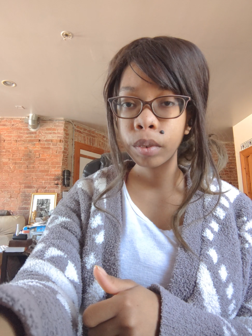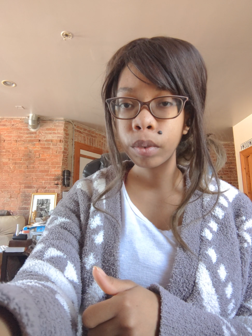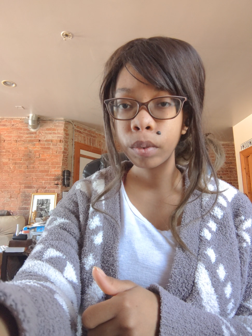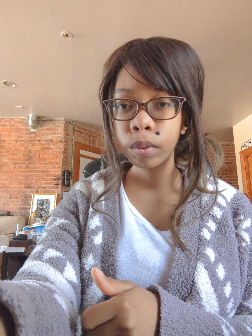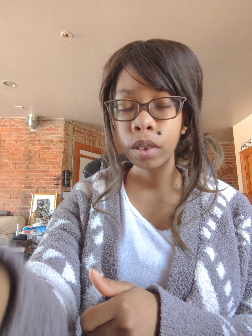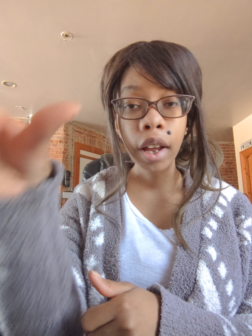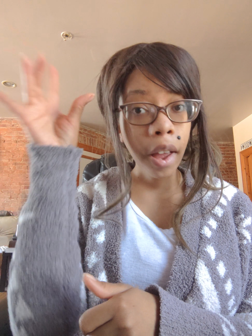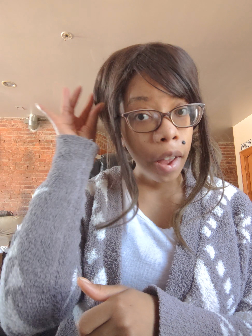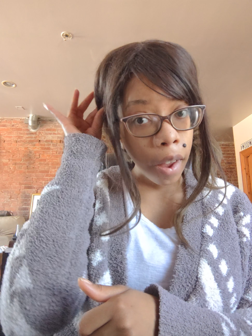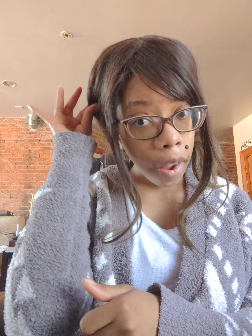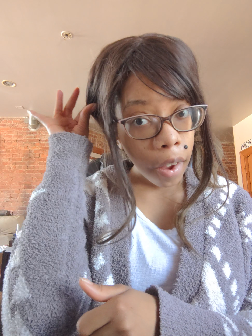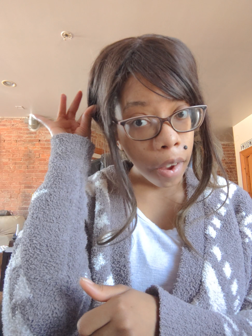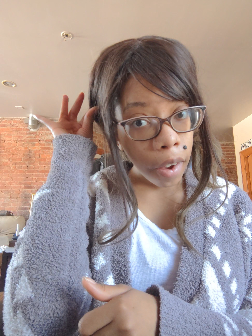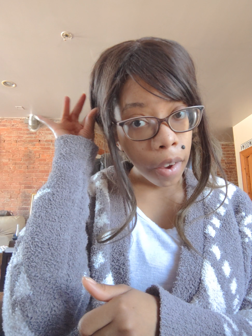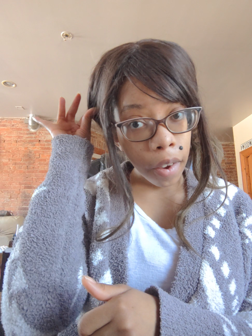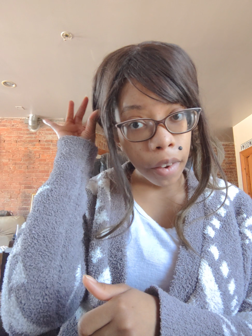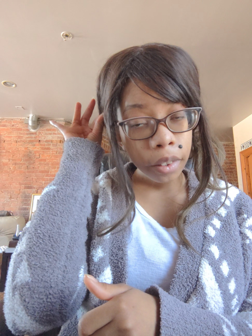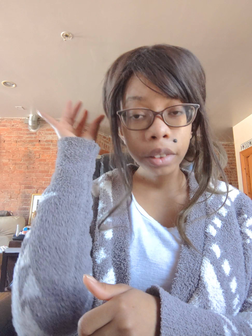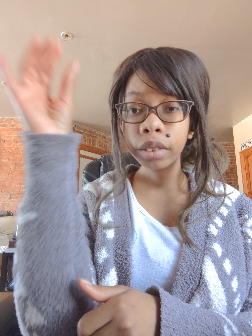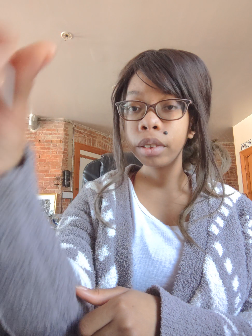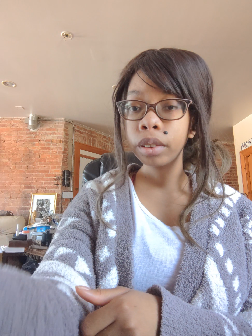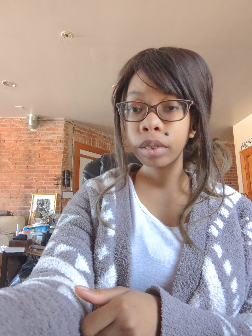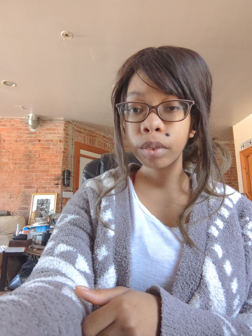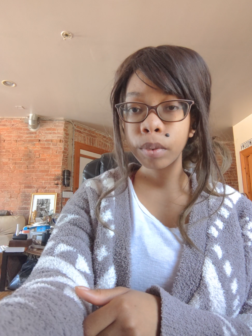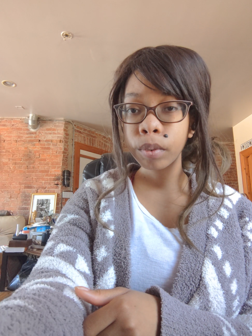hair